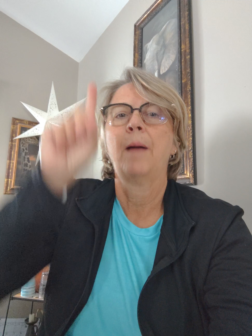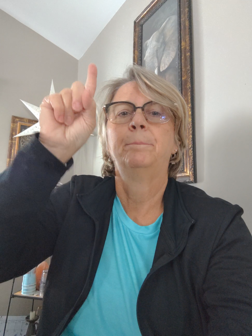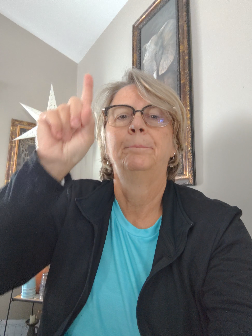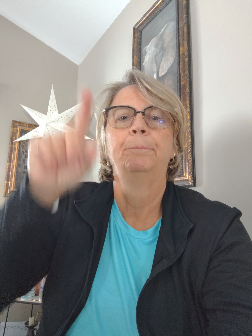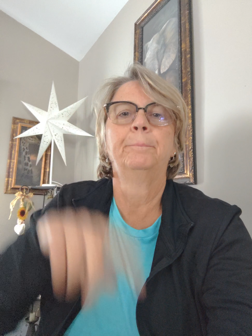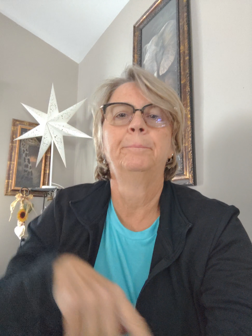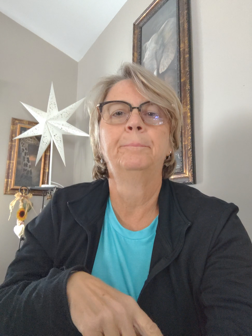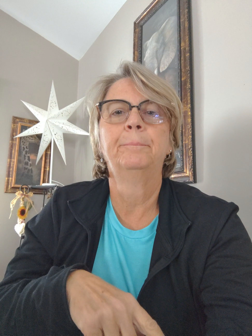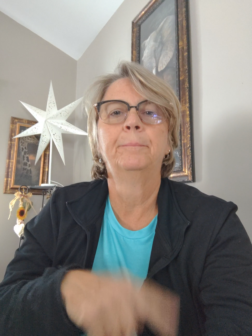up